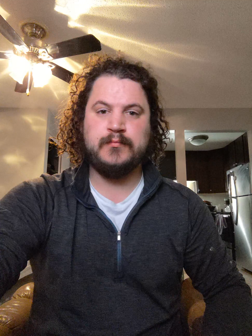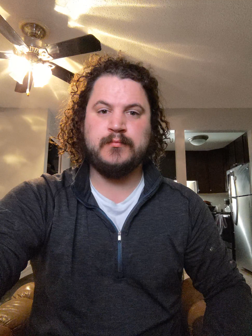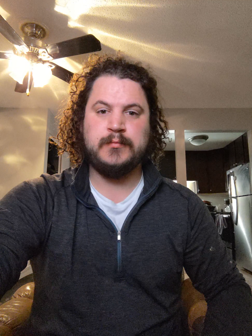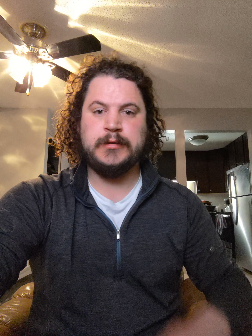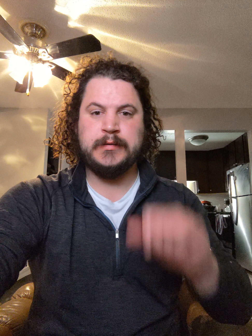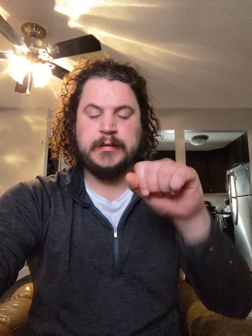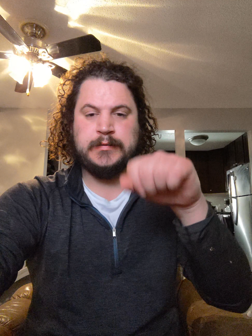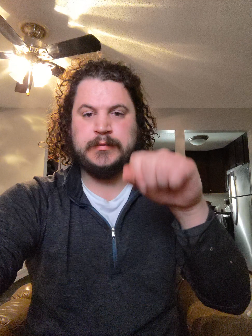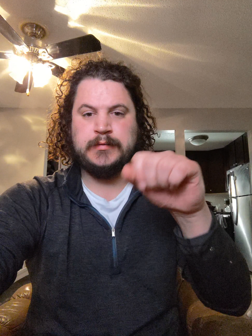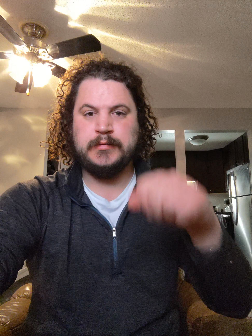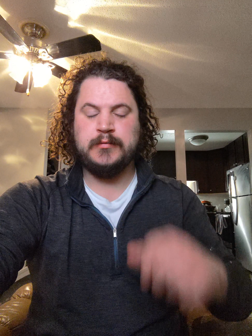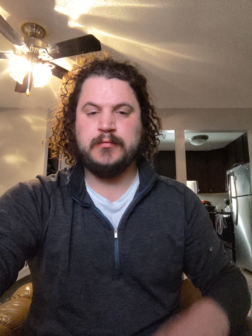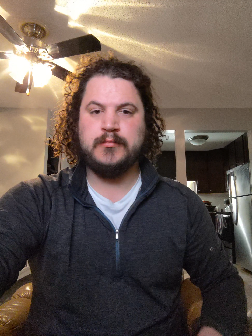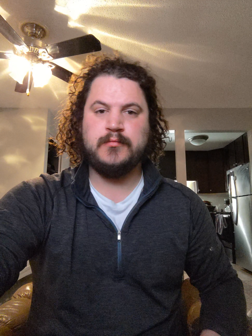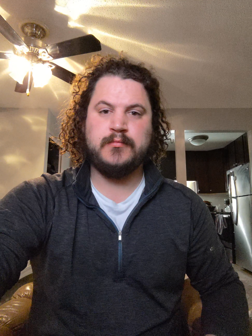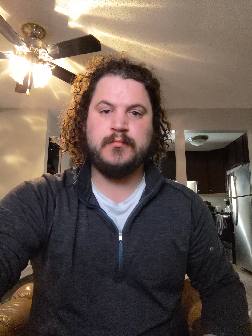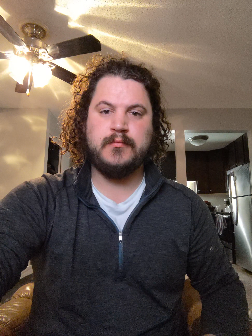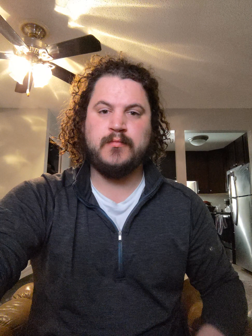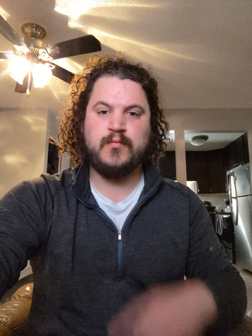yes